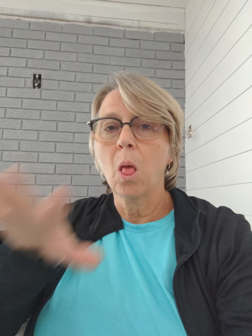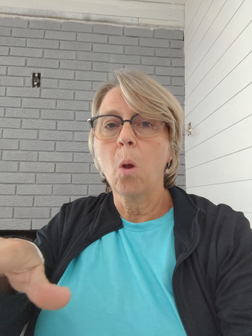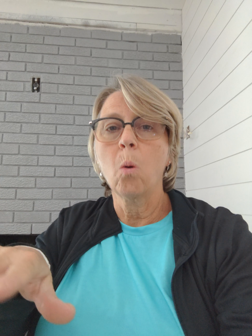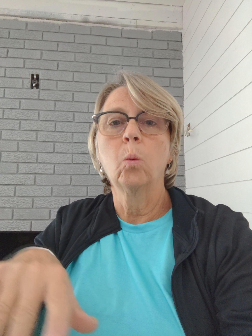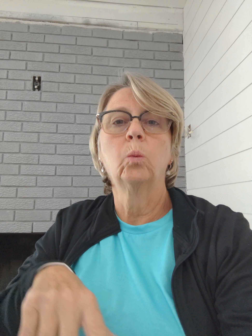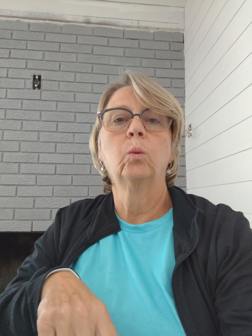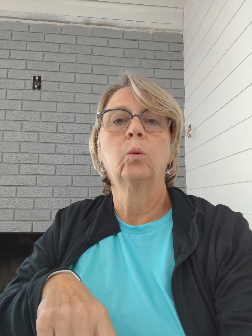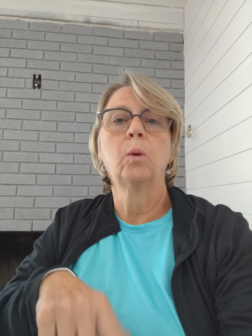blow